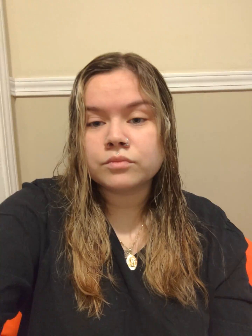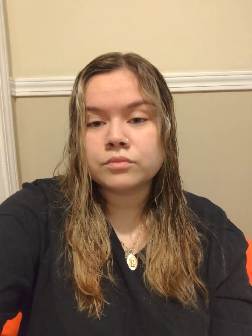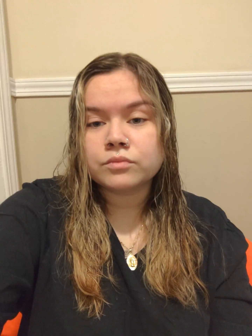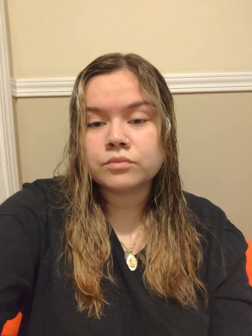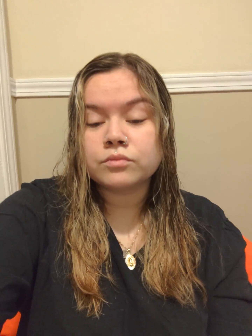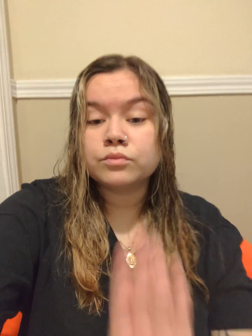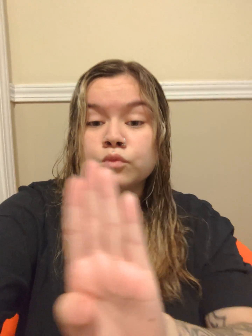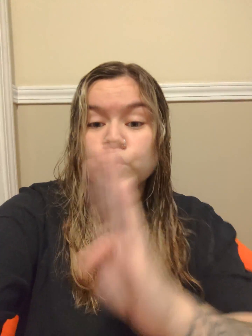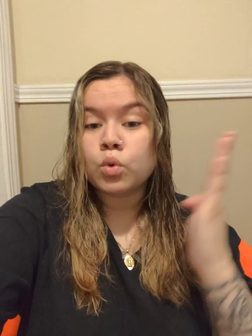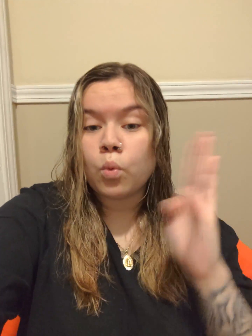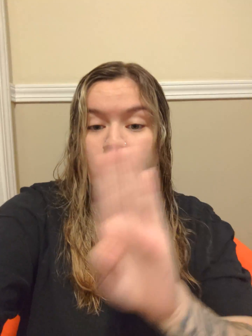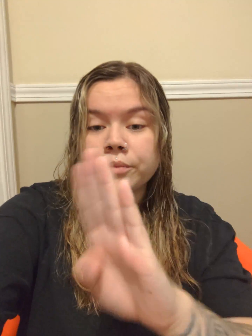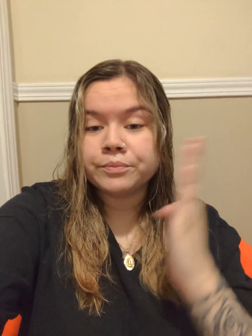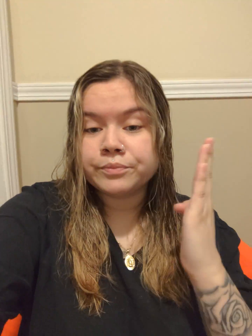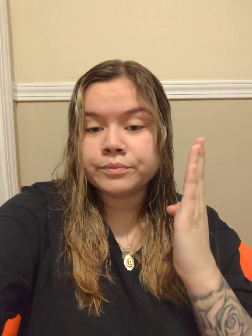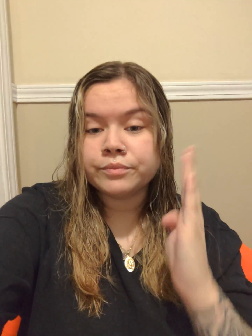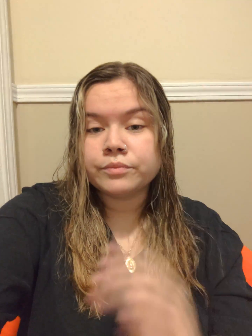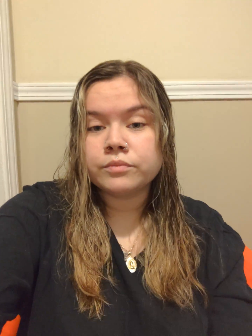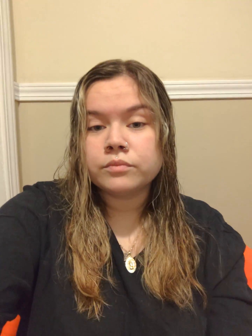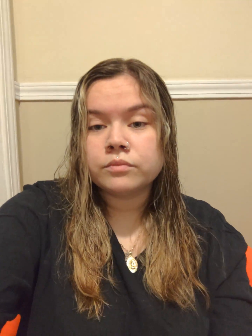door